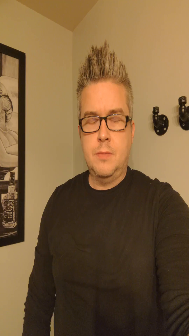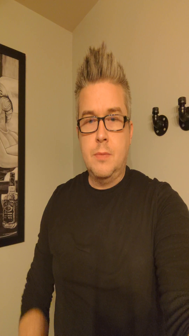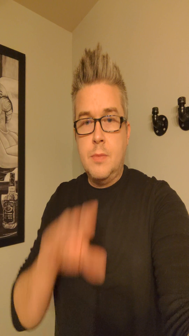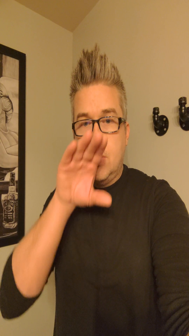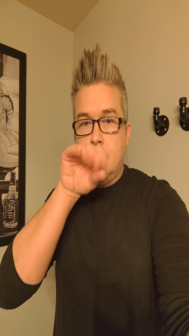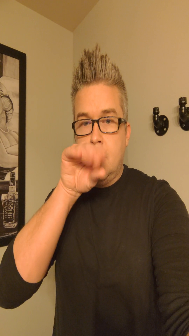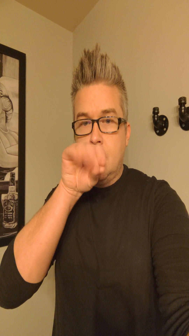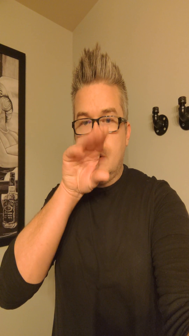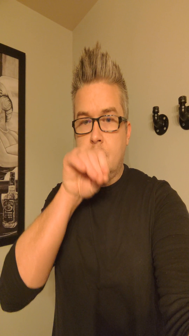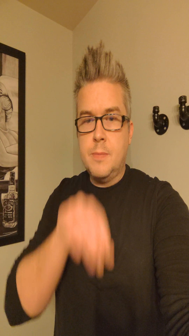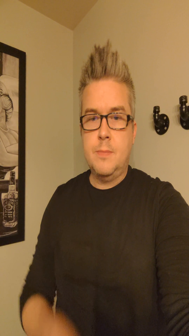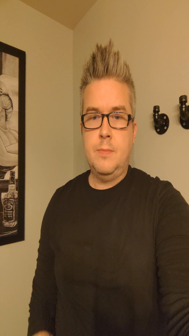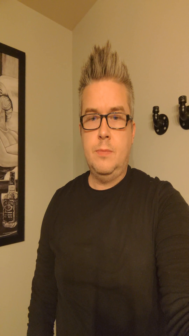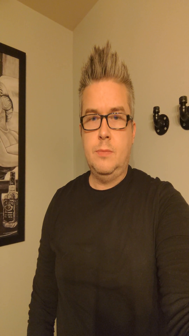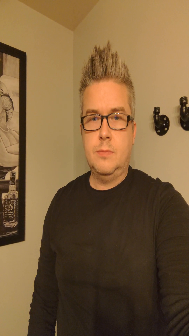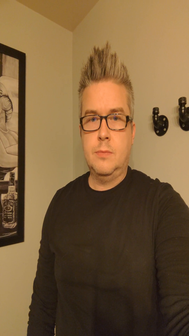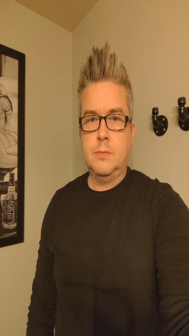goose